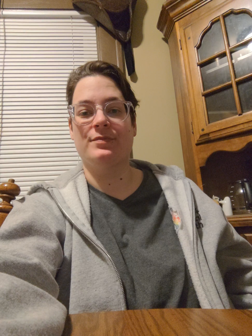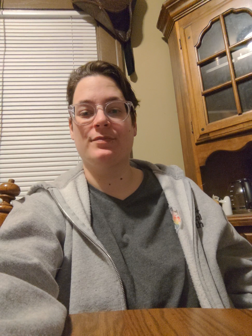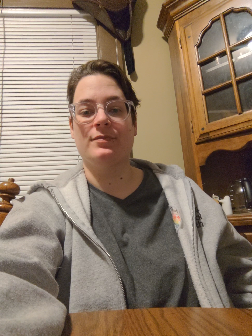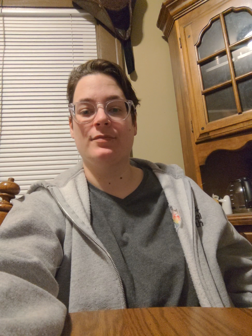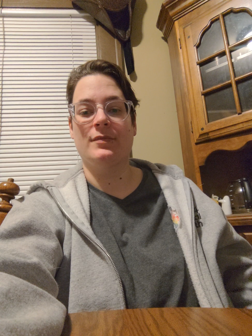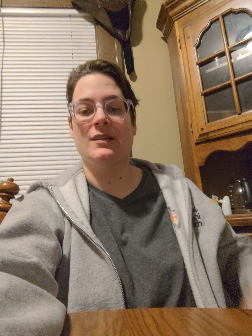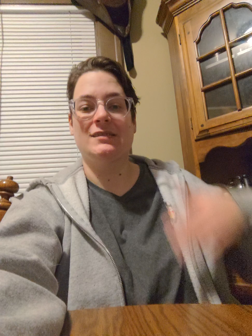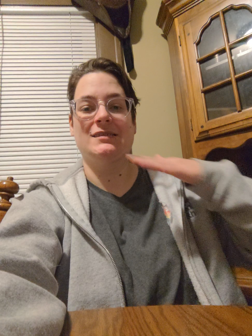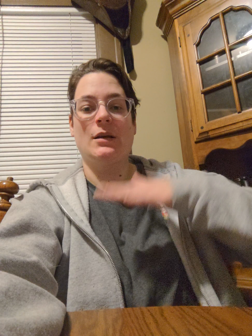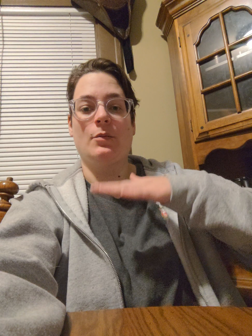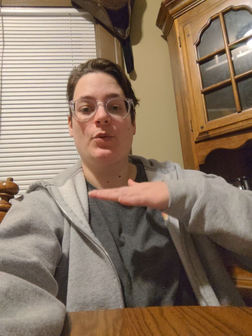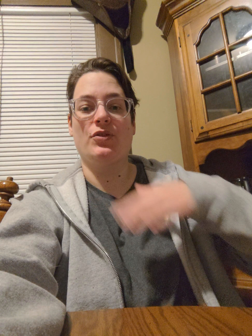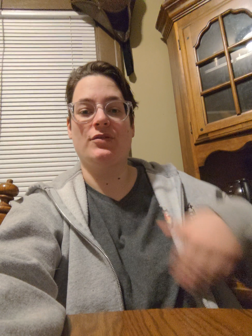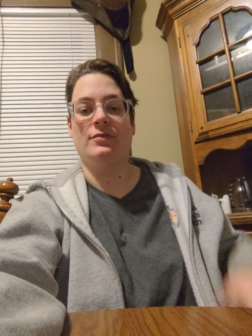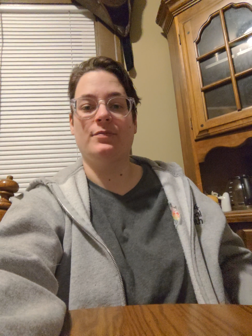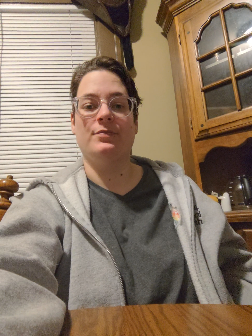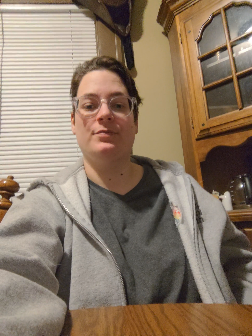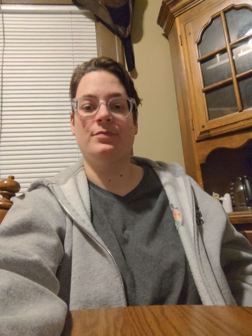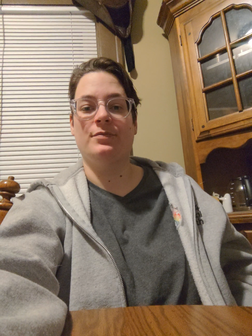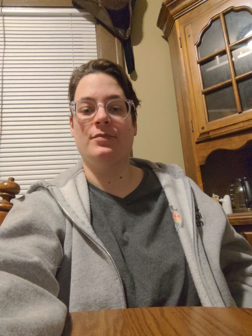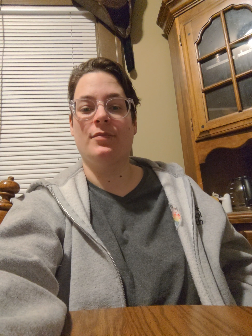table